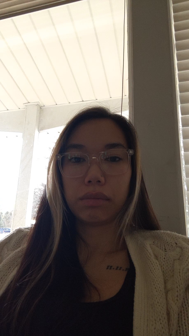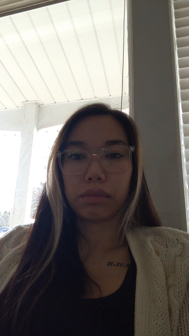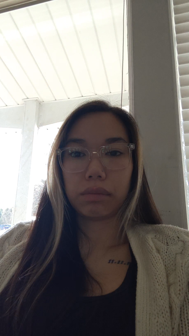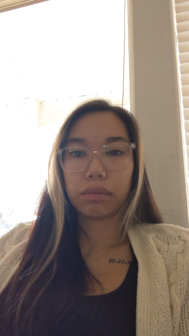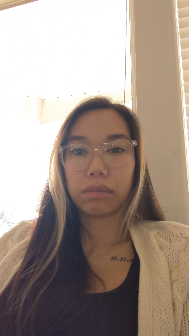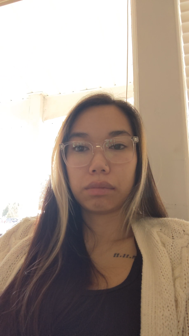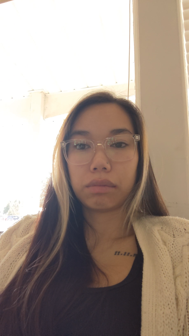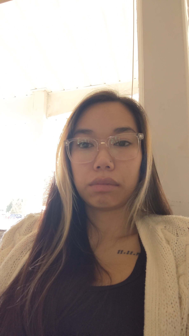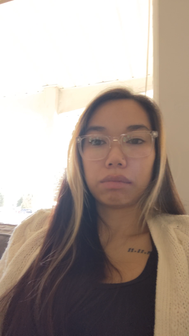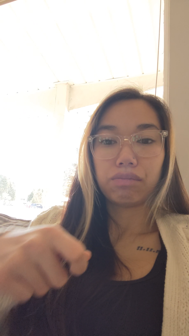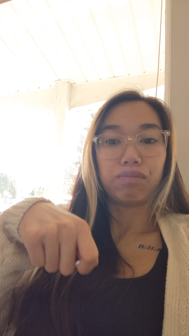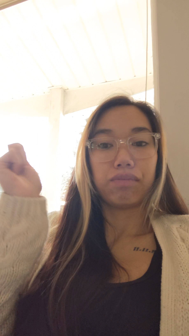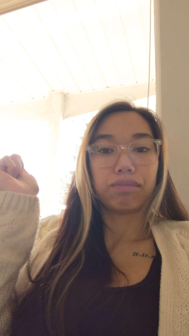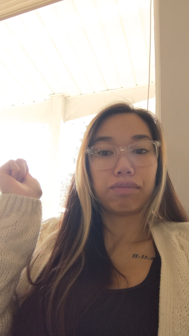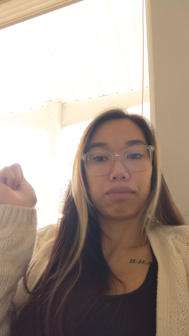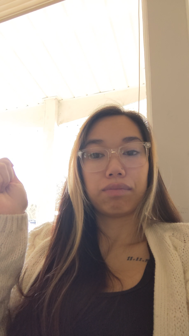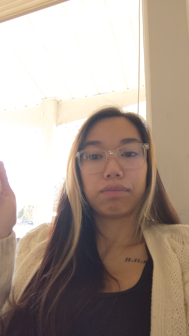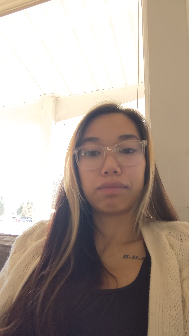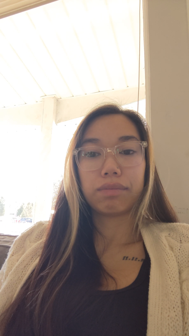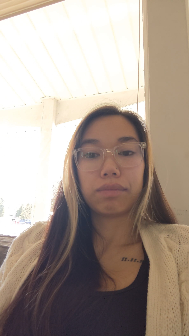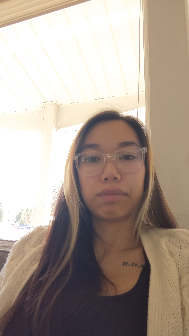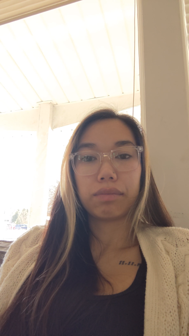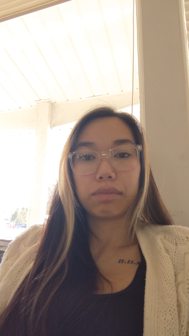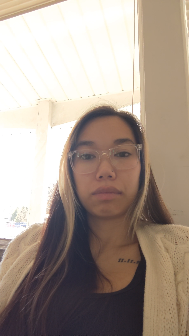rip